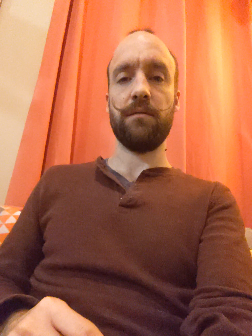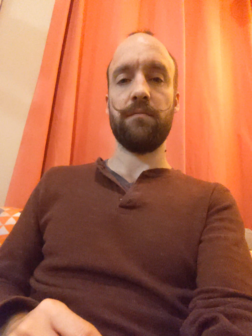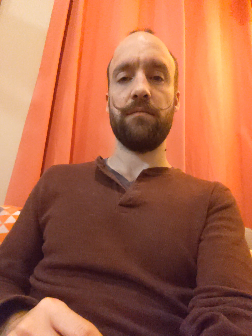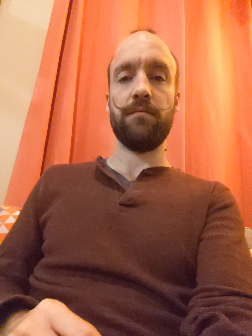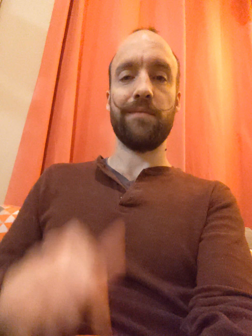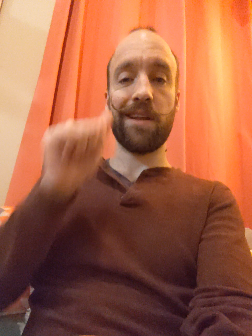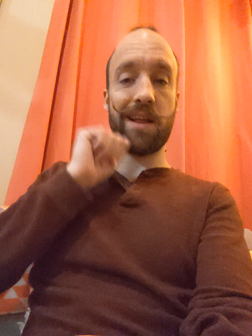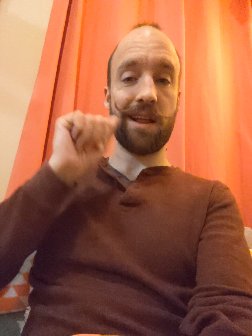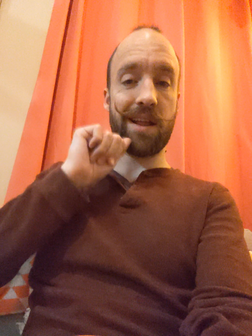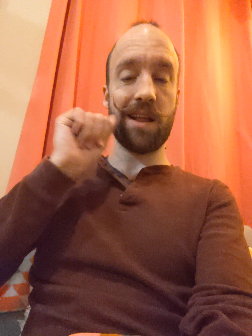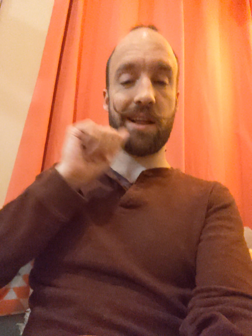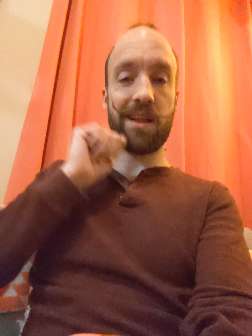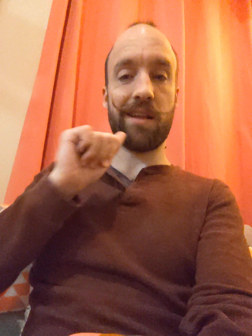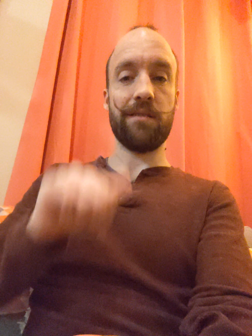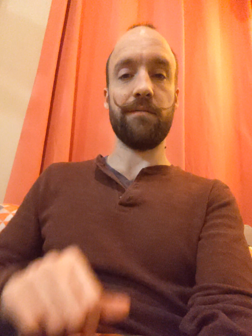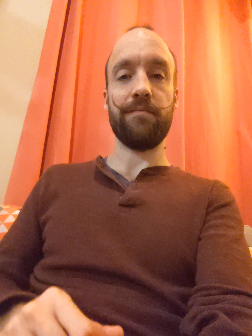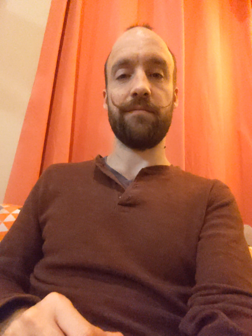aunt